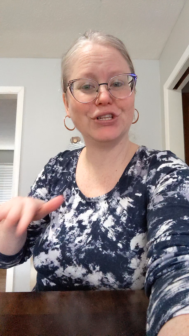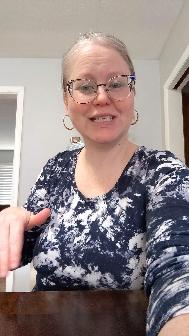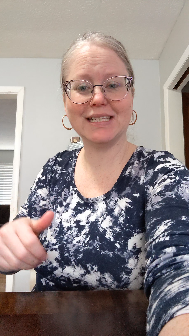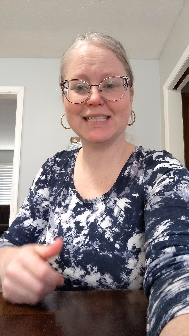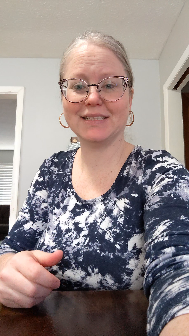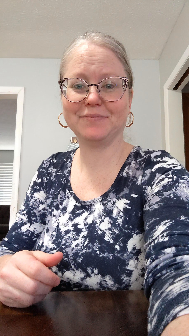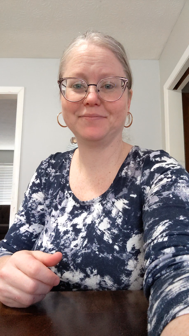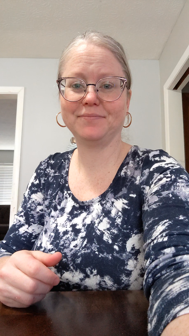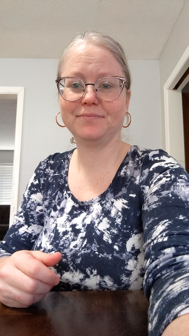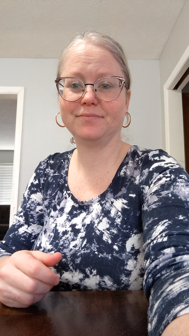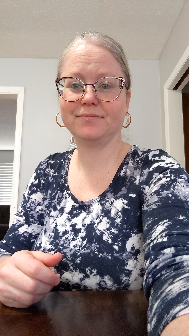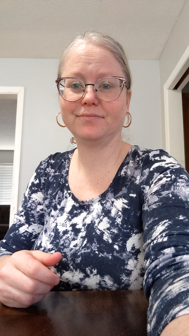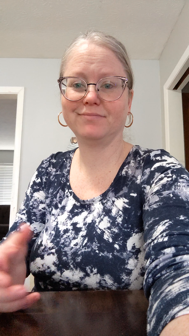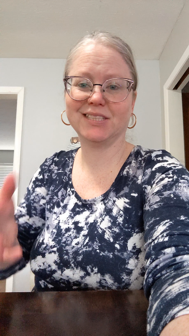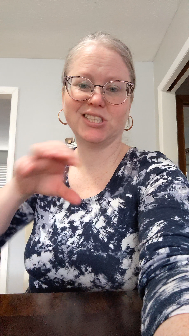dump